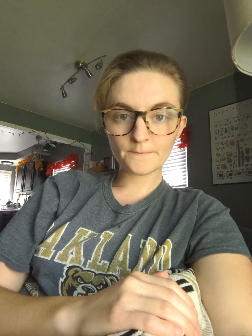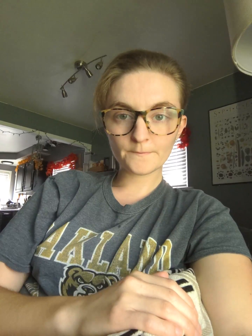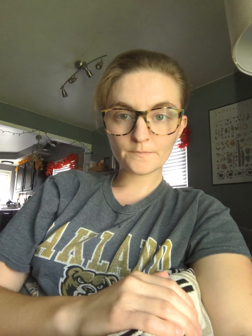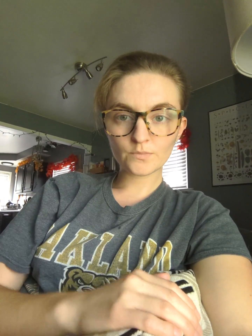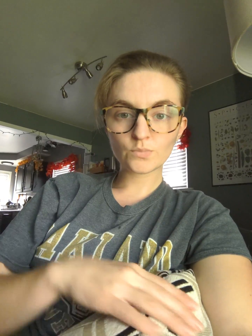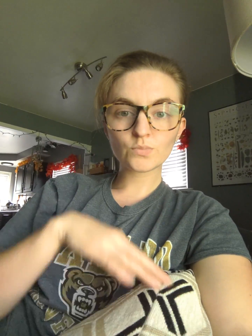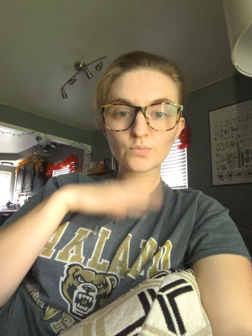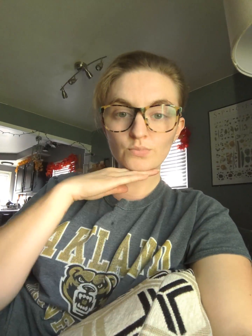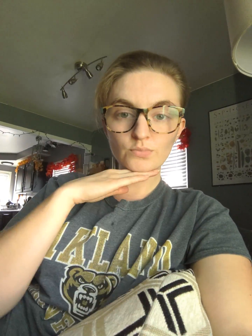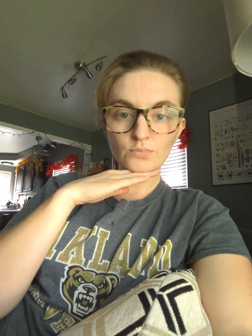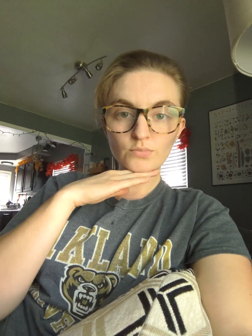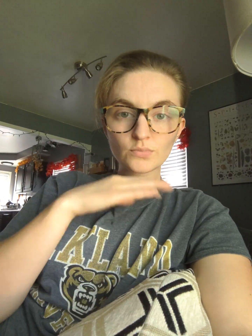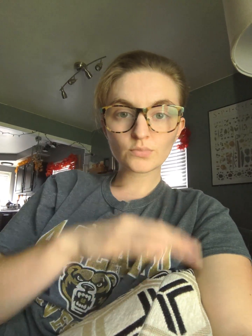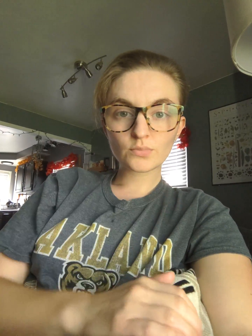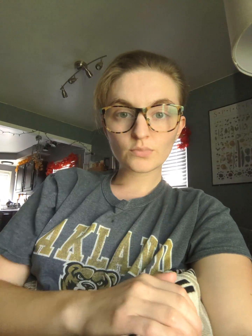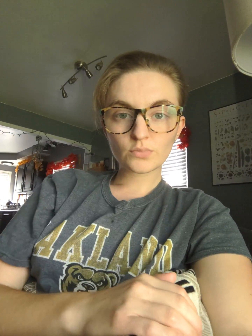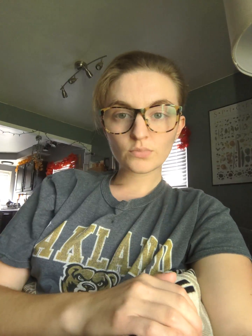full